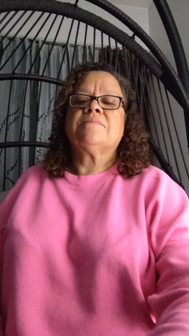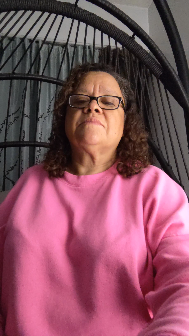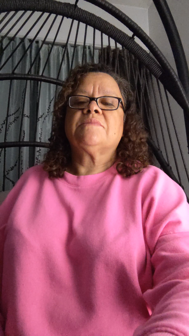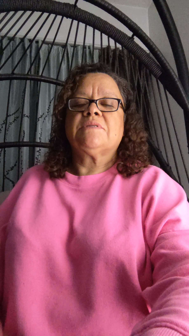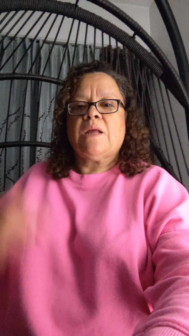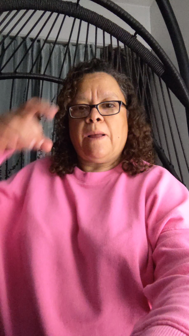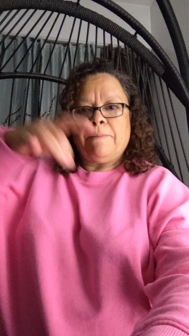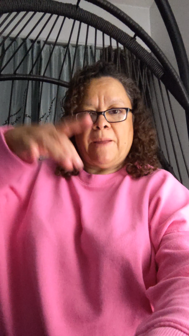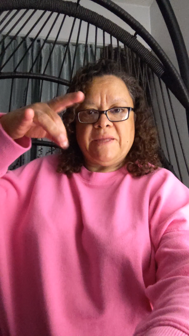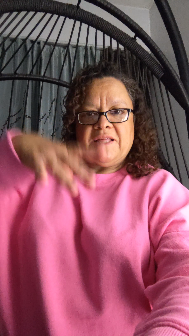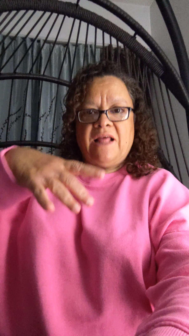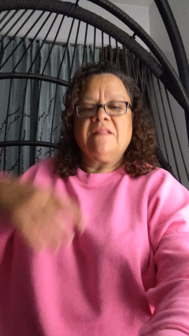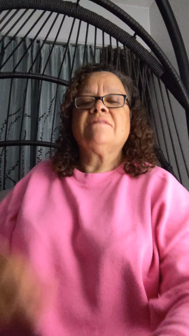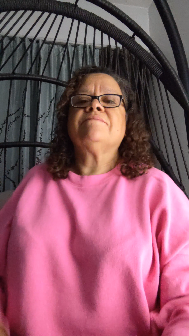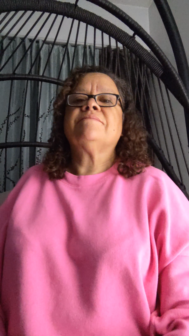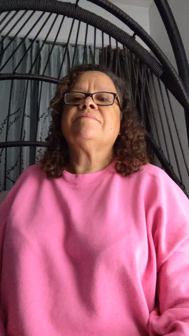pumpkin